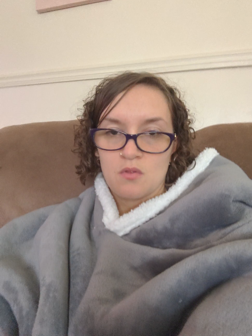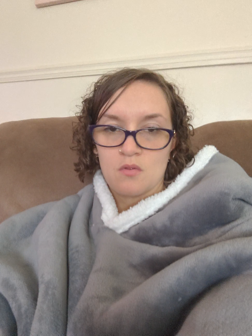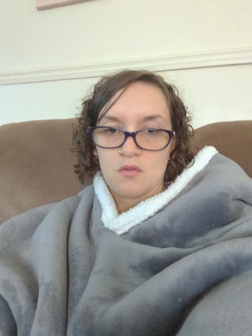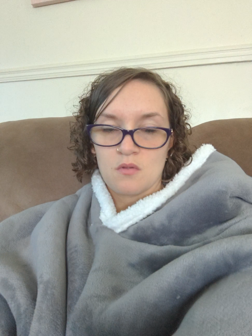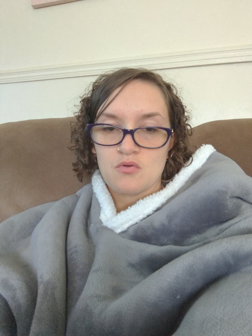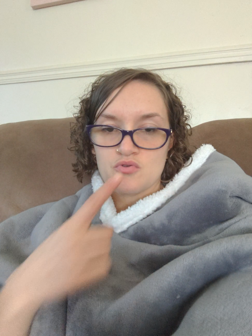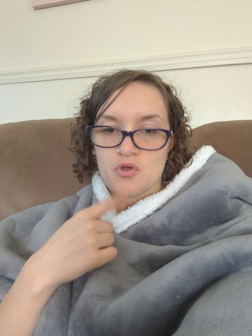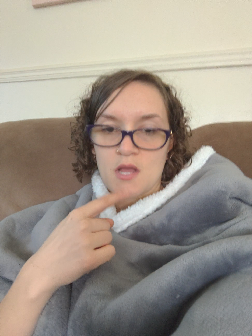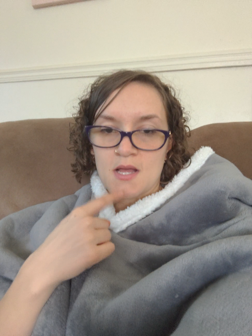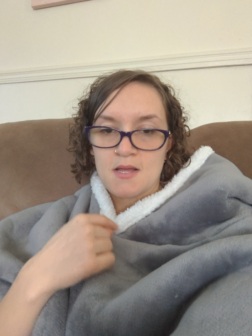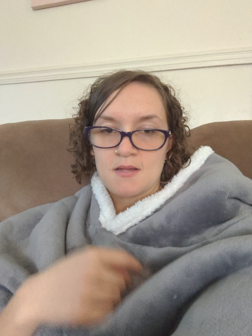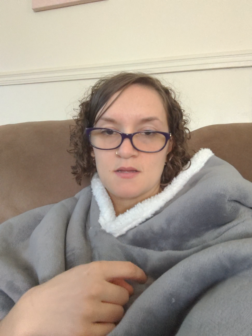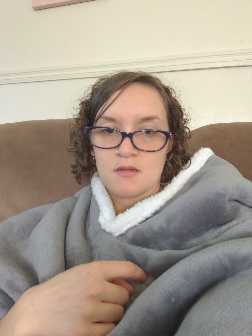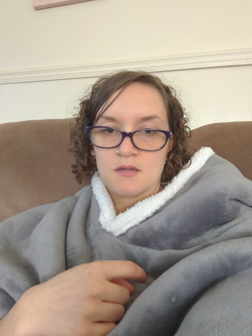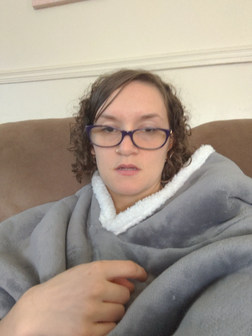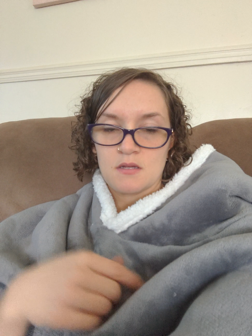red